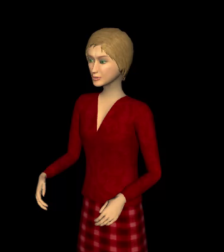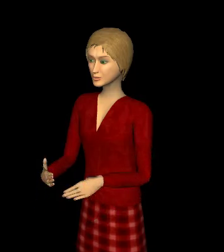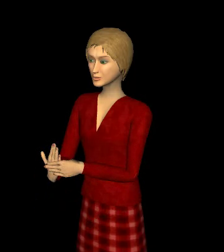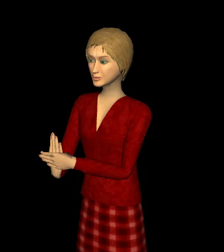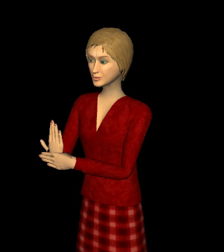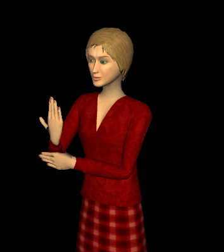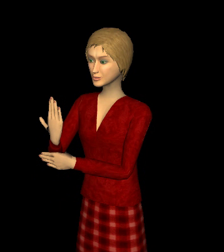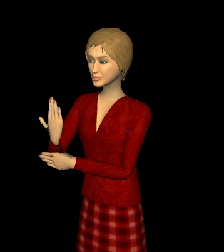صباح